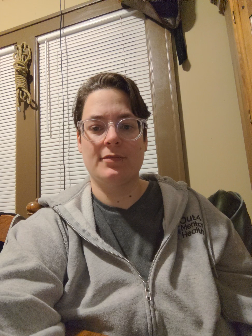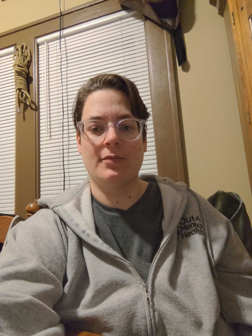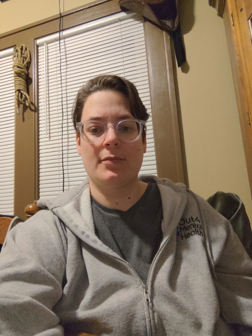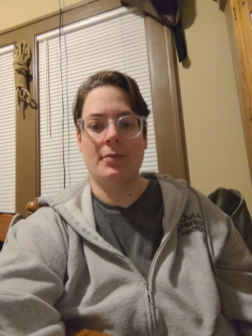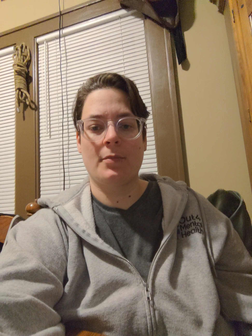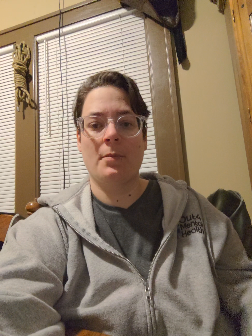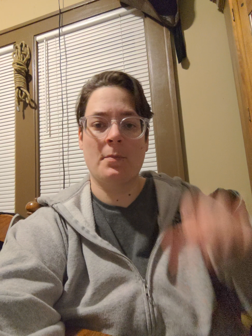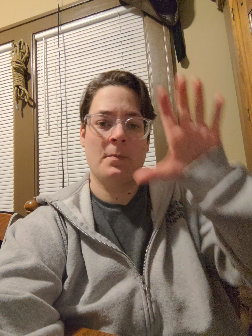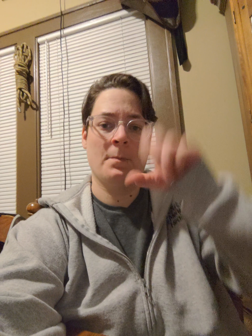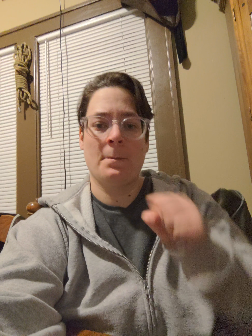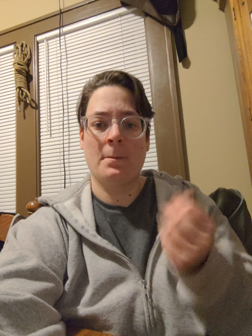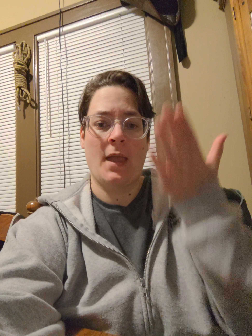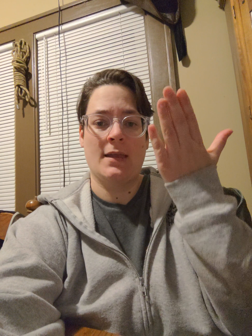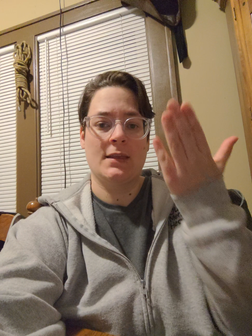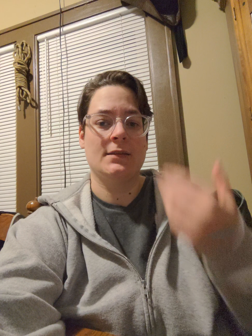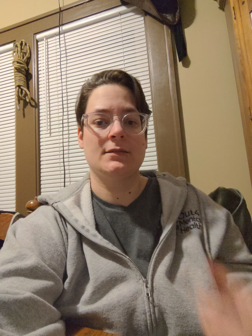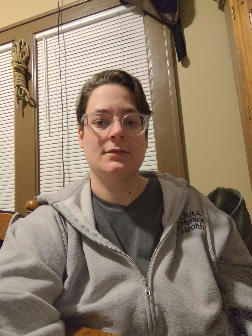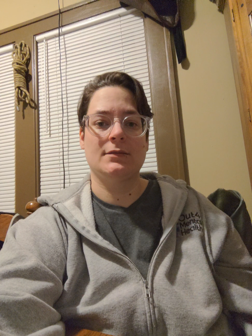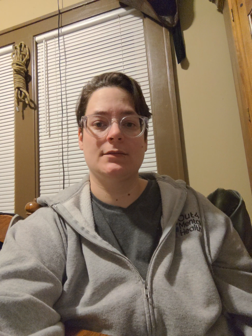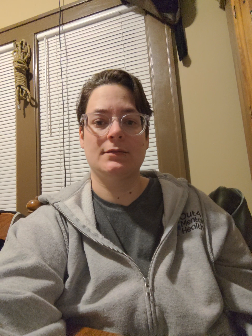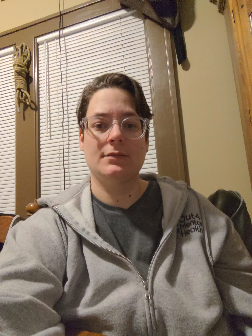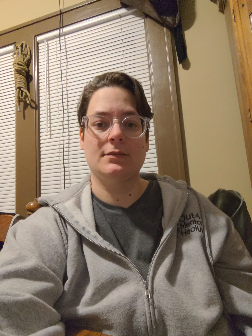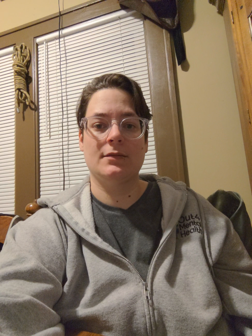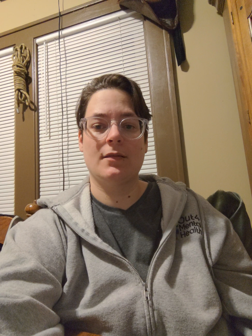mitten